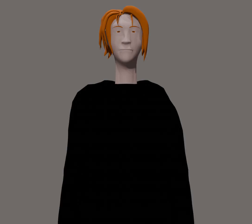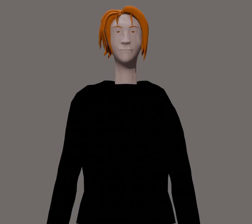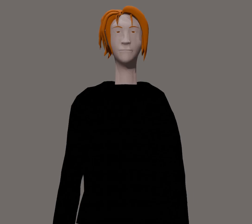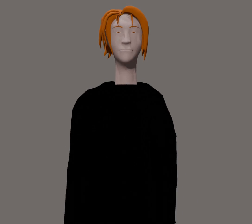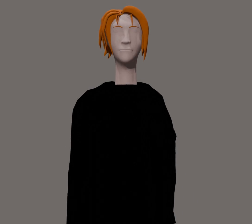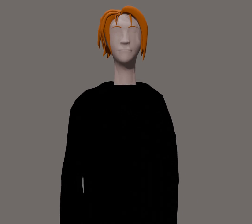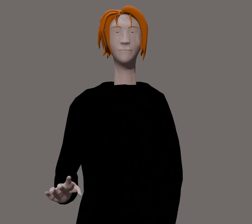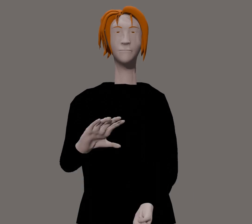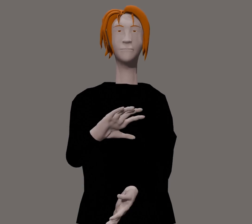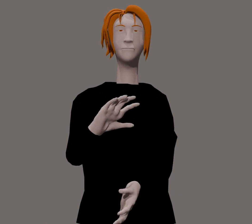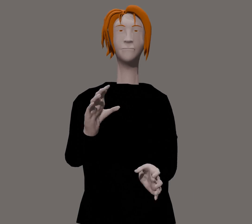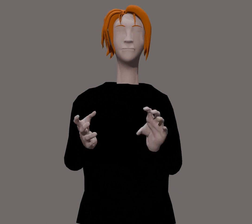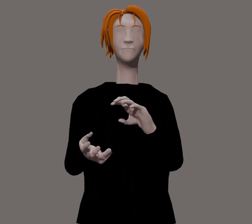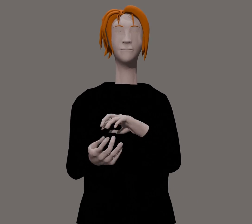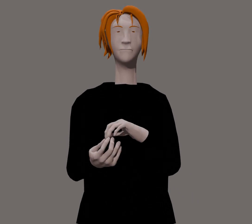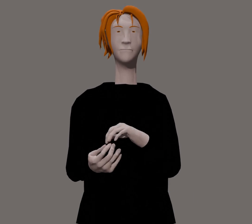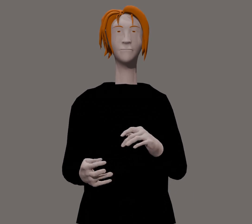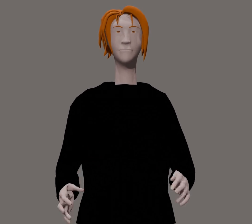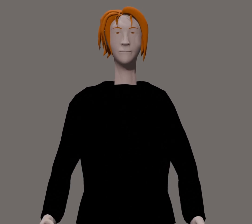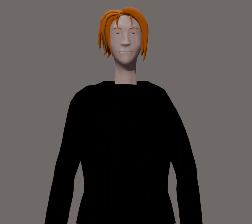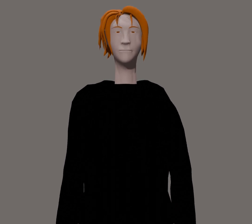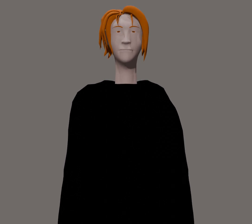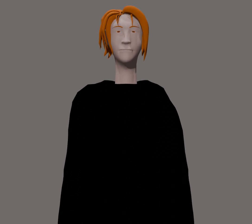Comprise